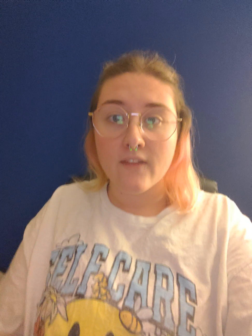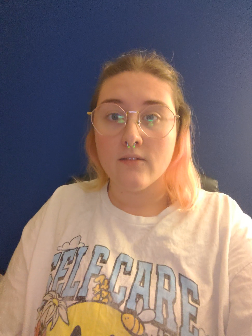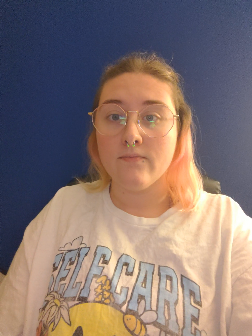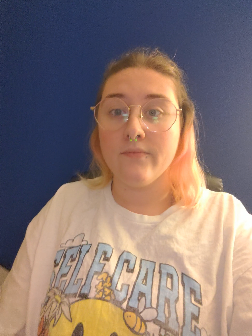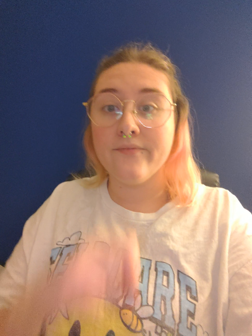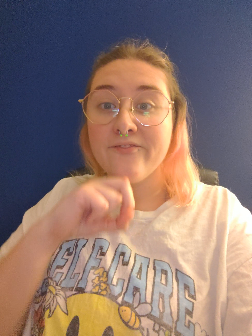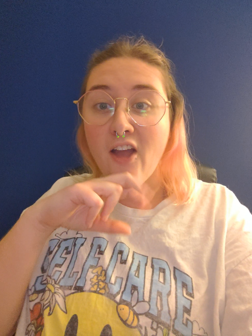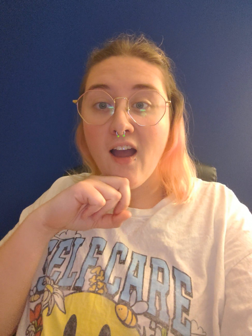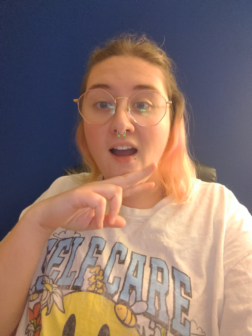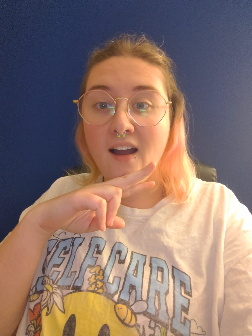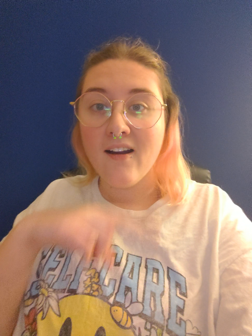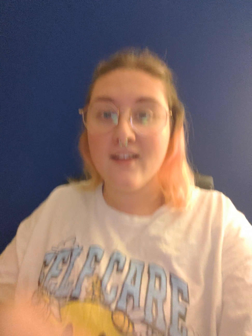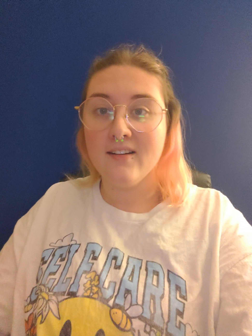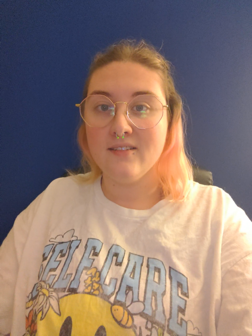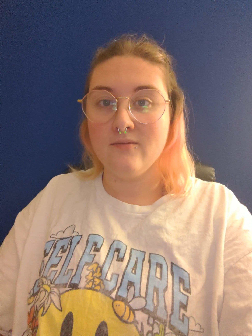frog